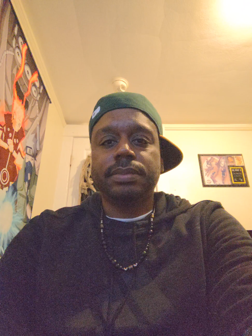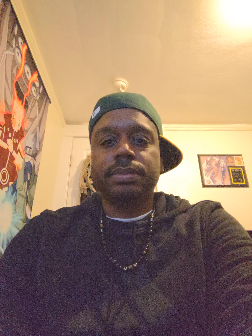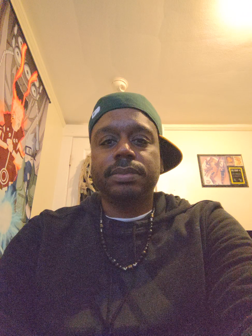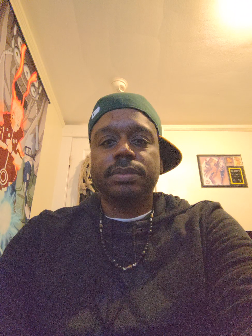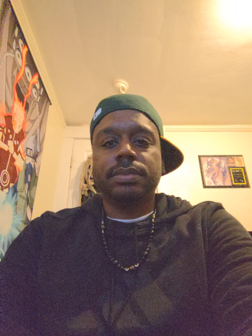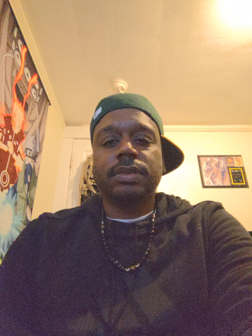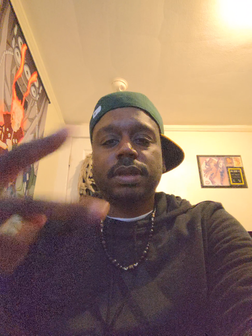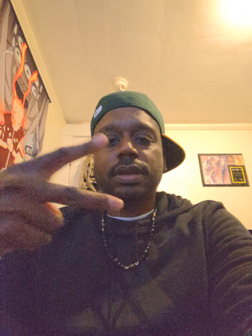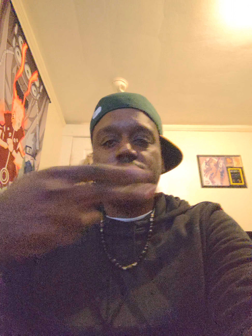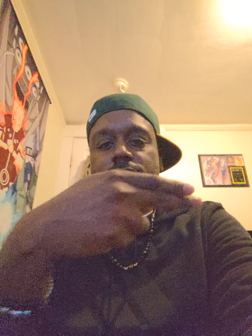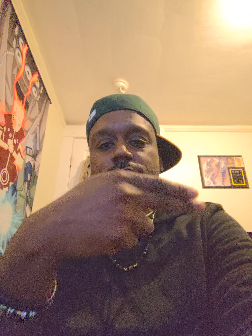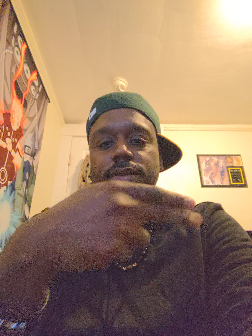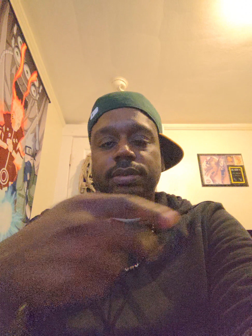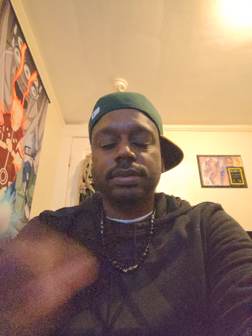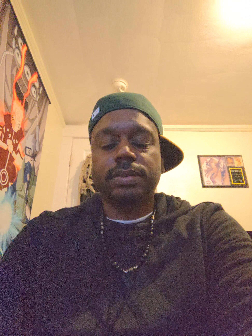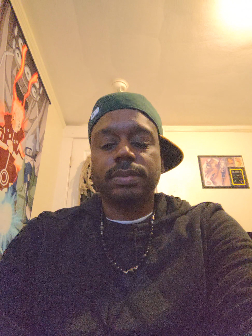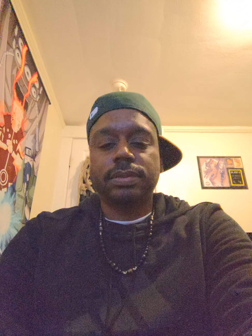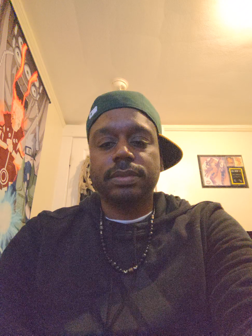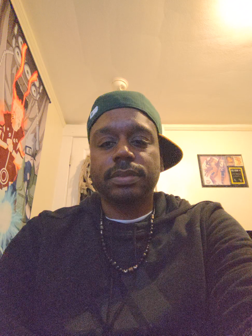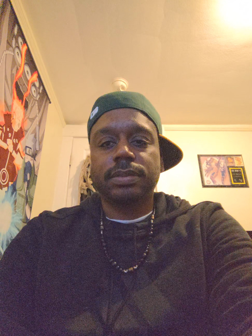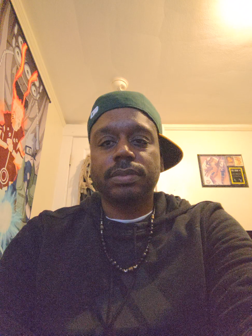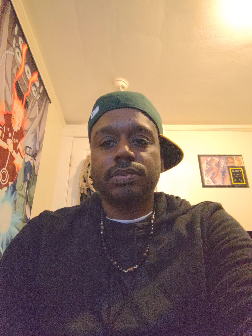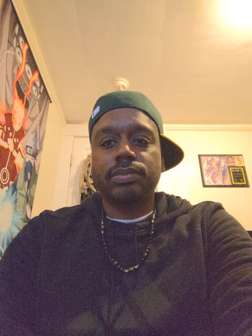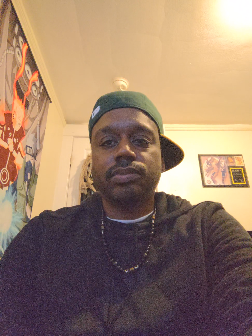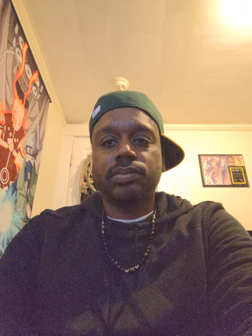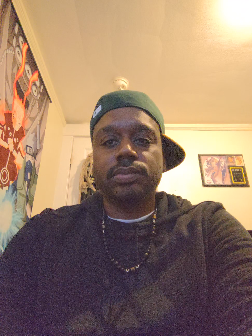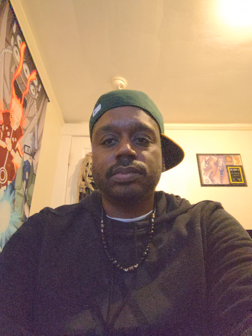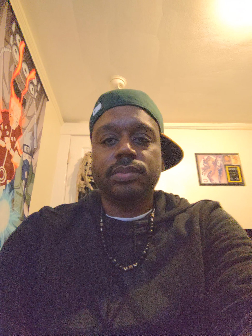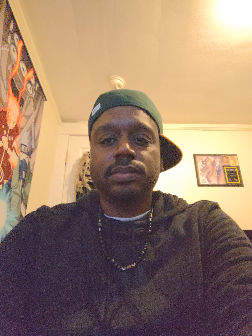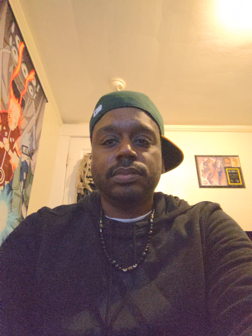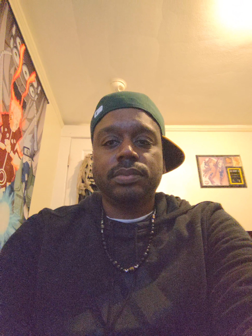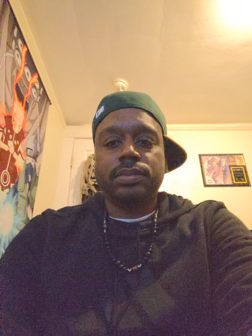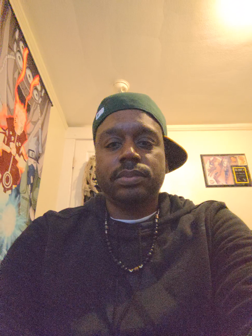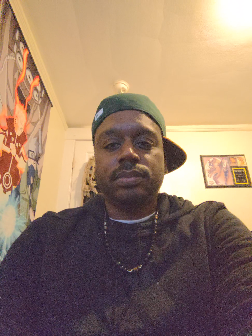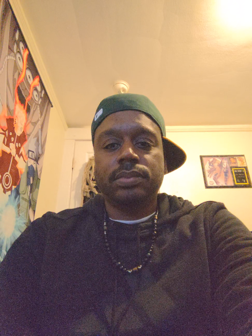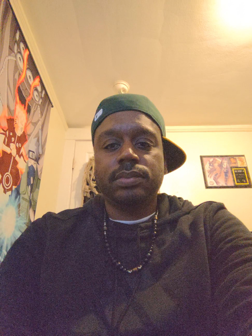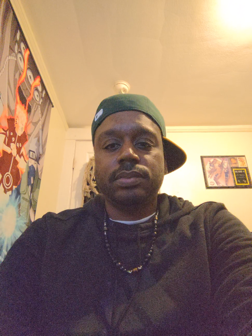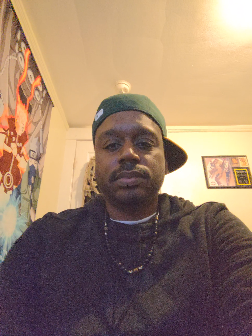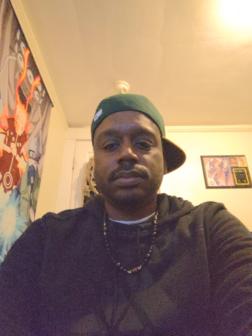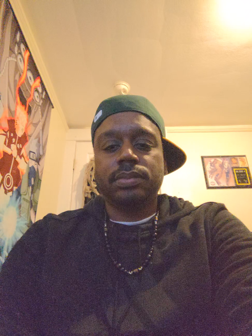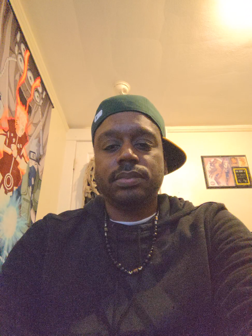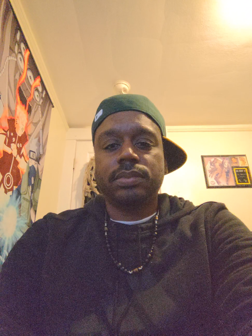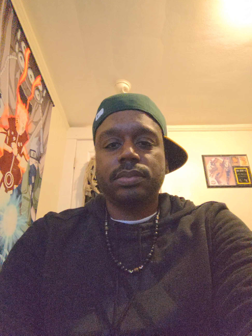cut